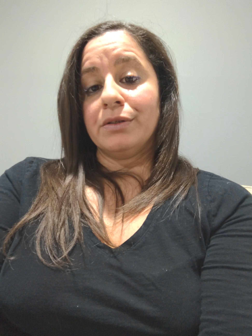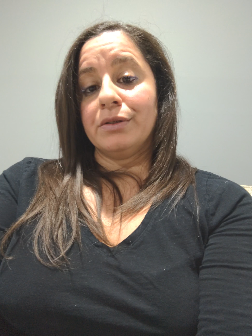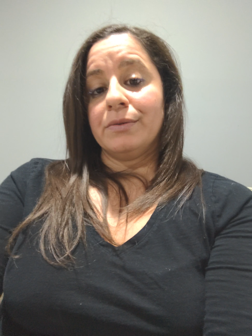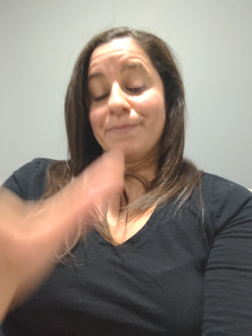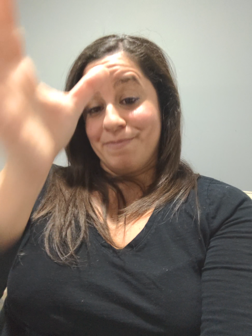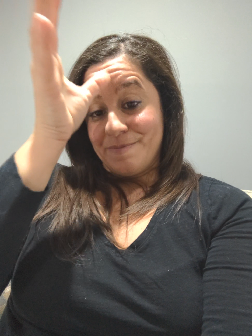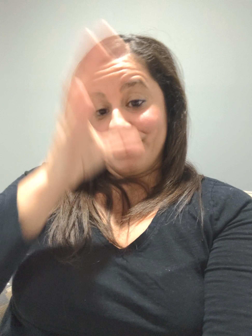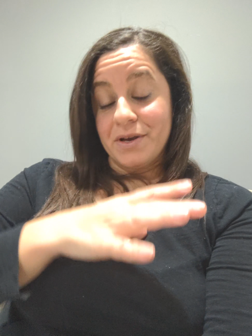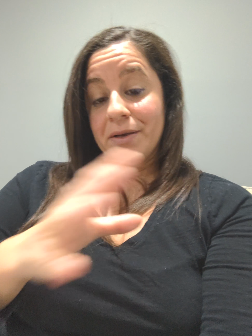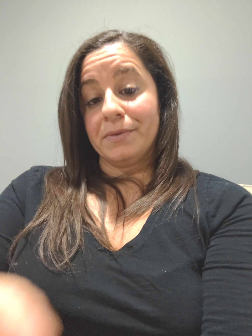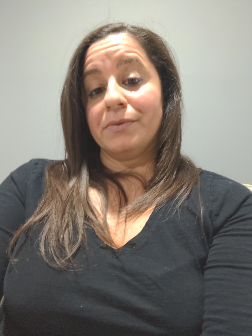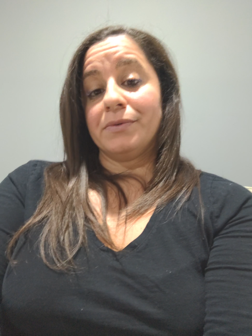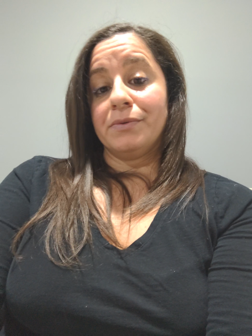man